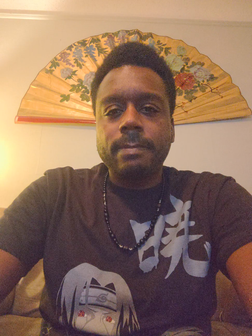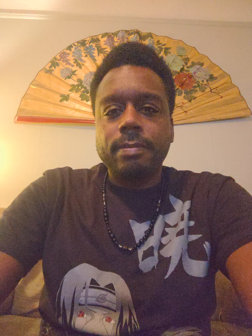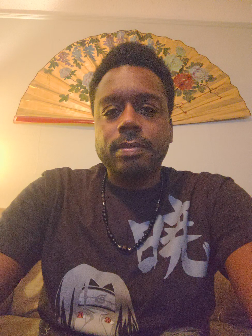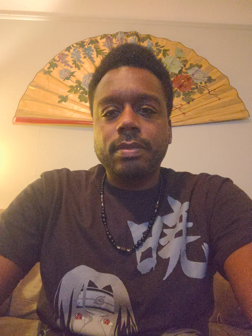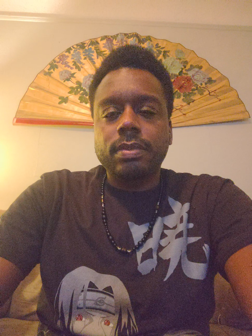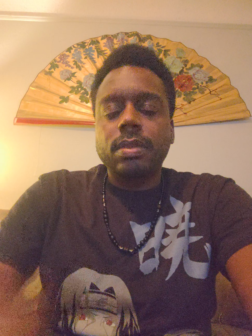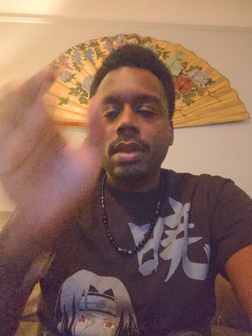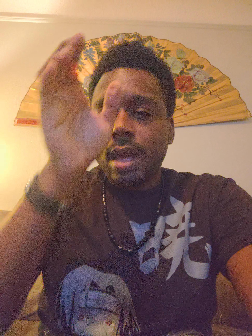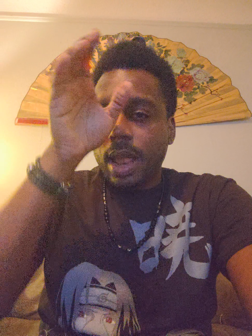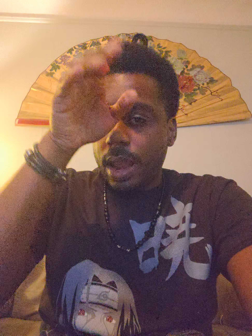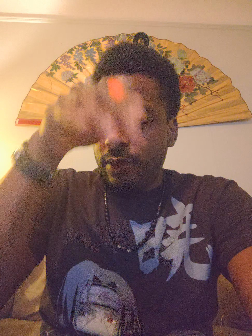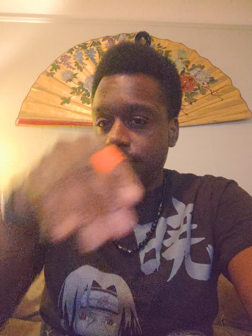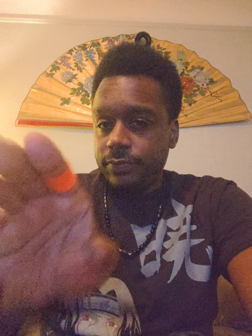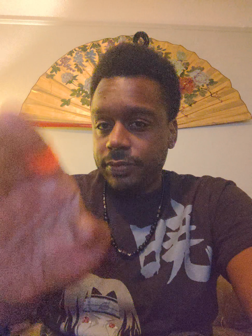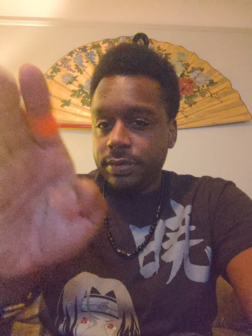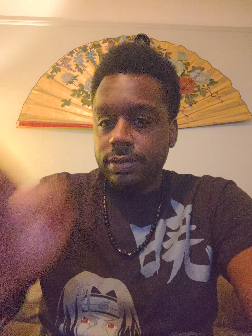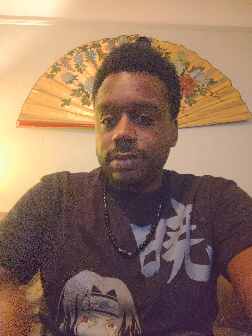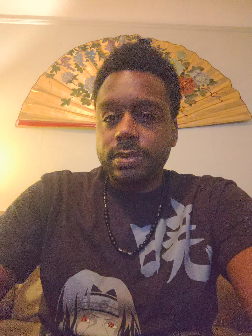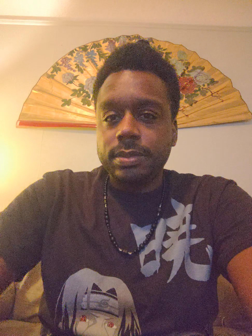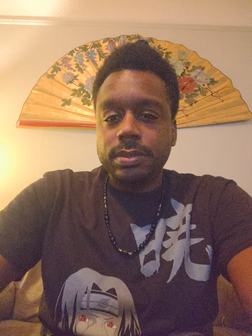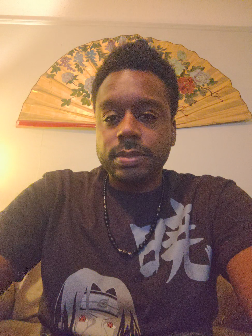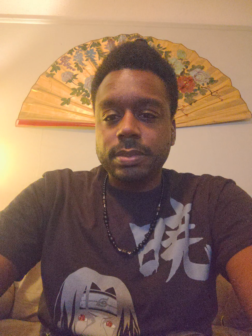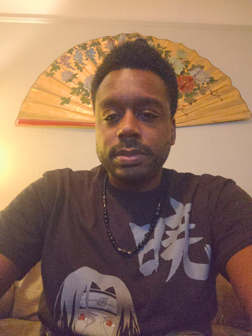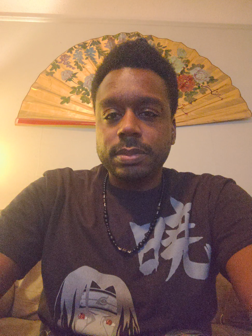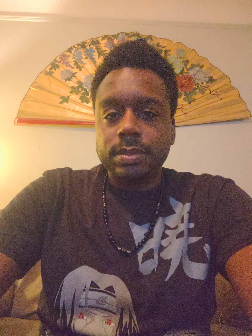elephant